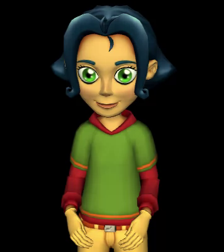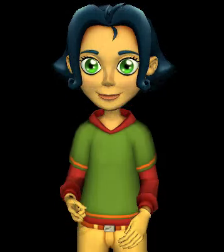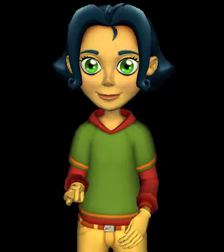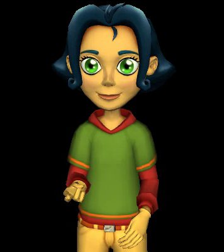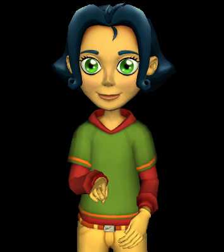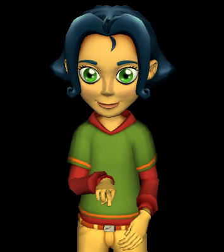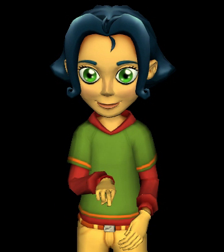يعود